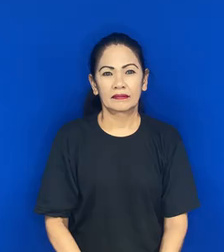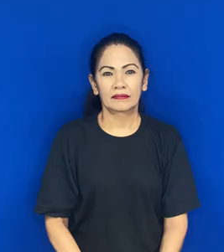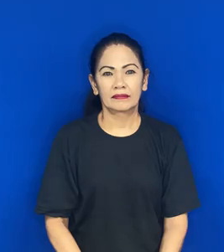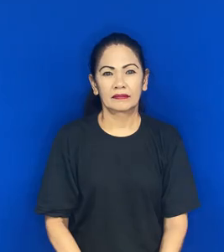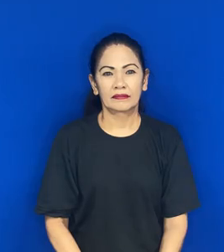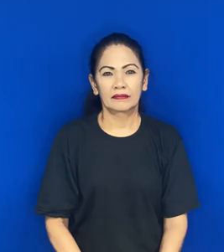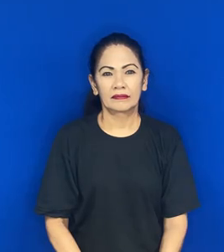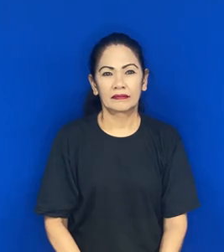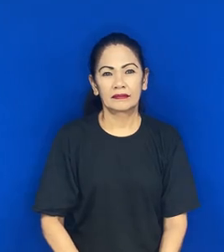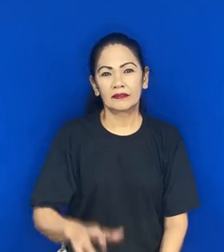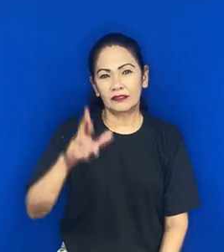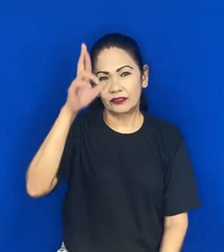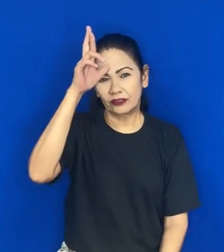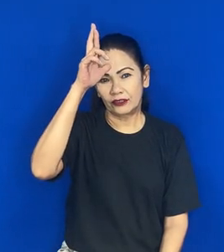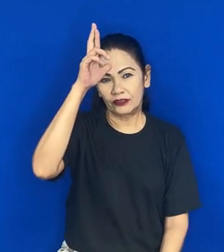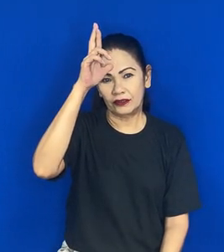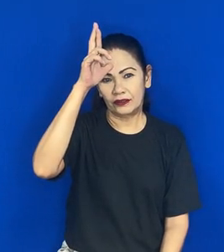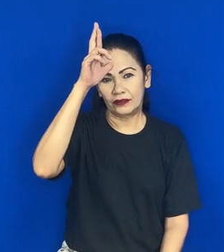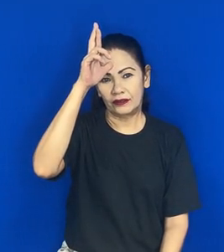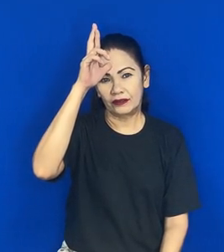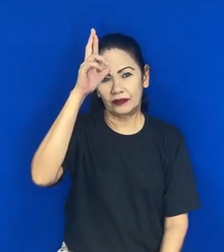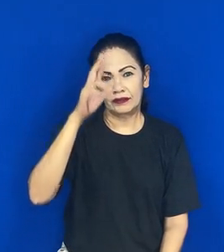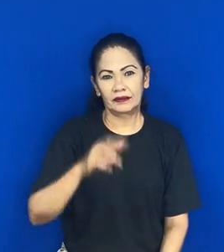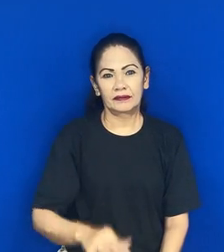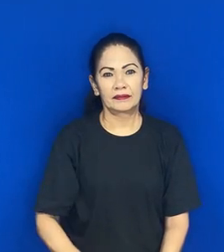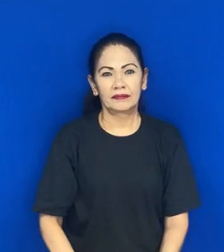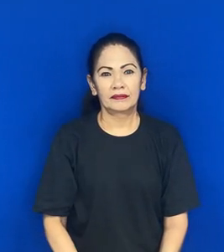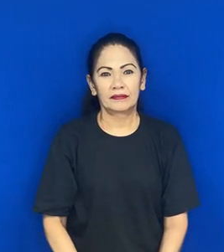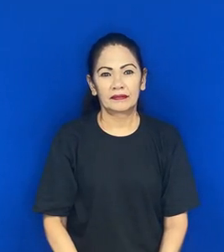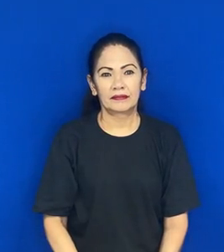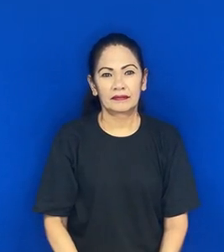chicken